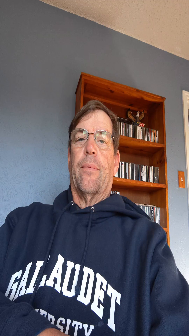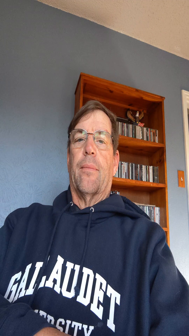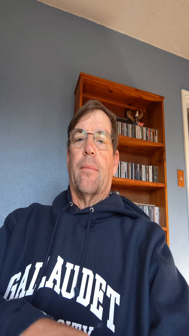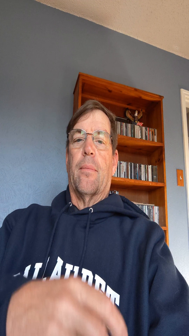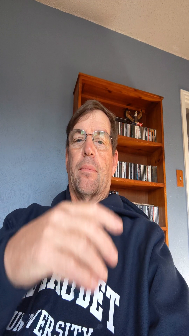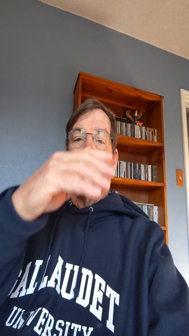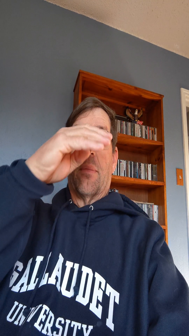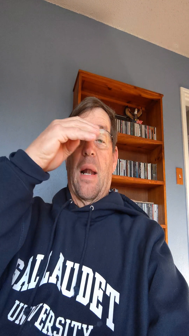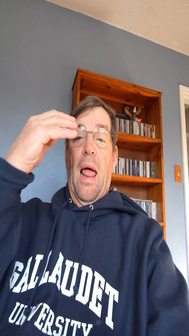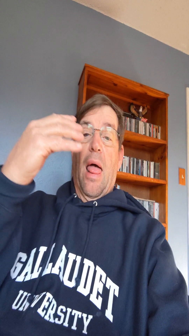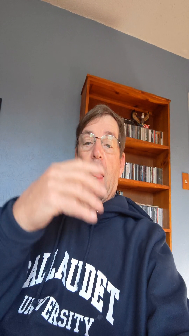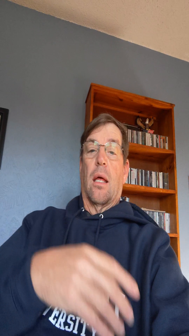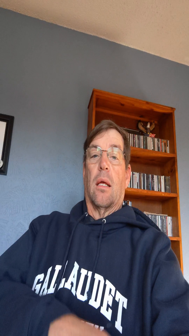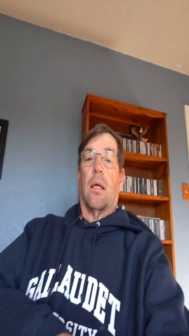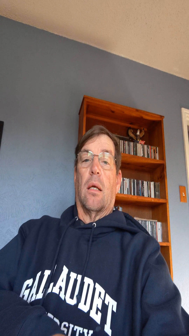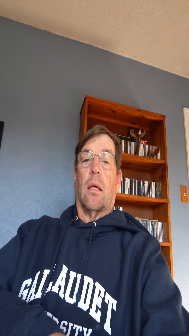black